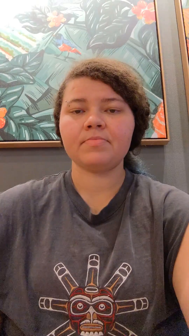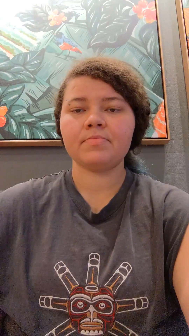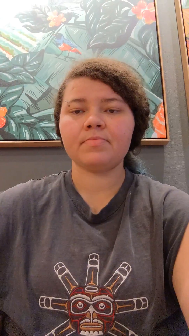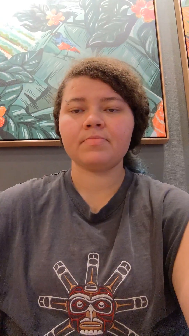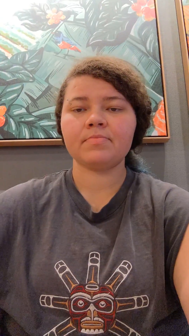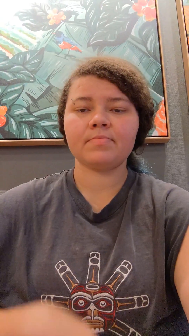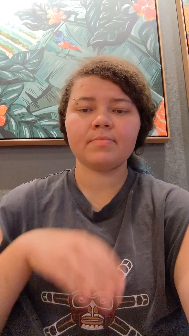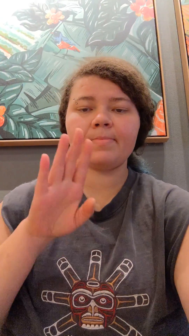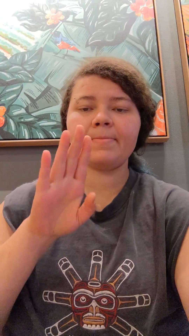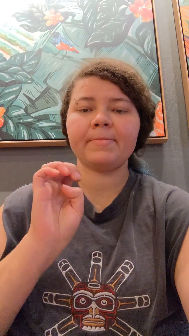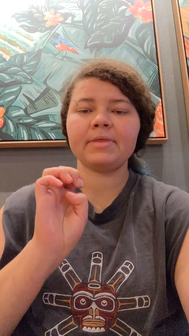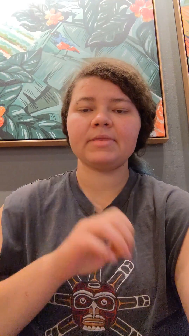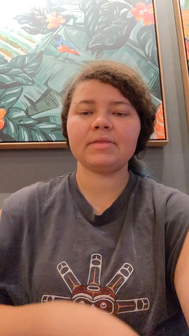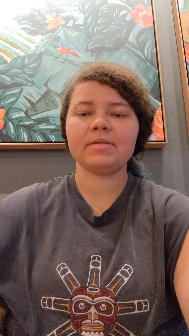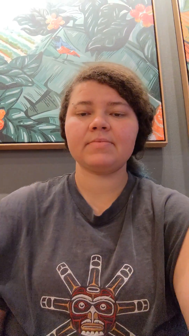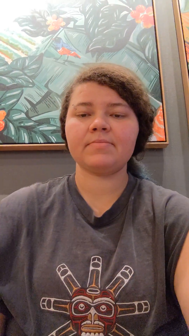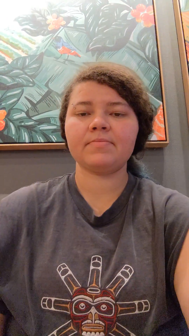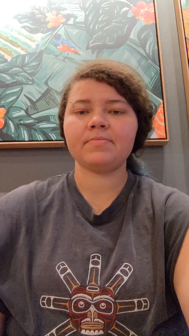be